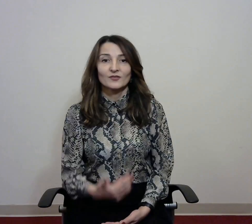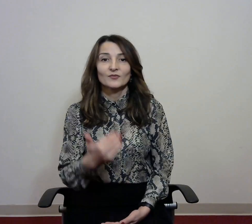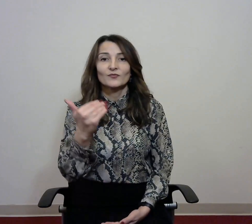siz